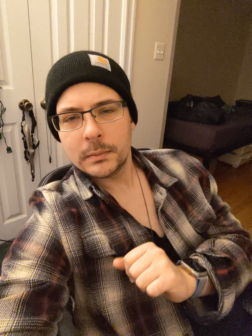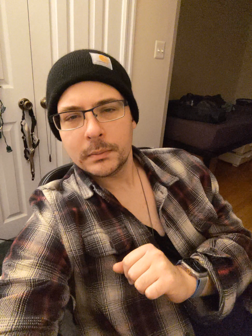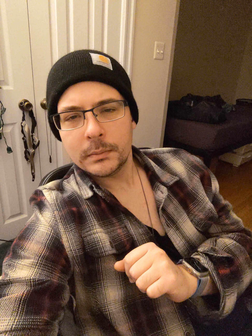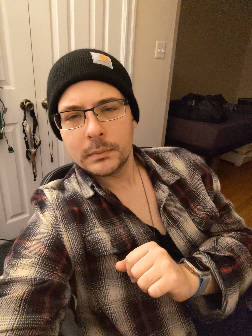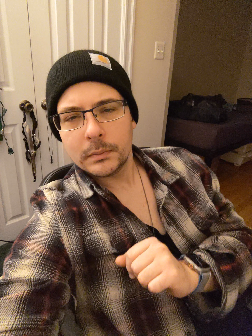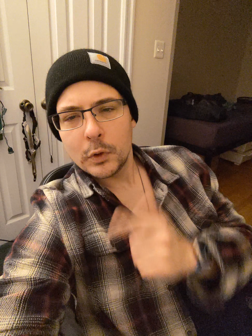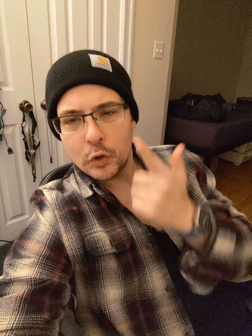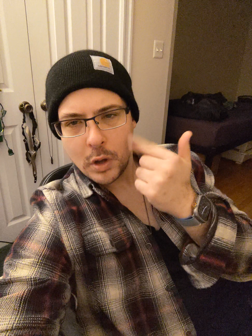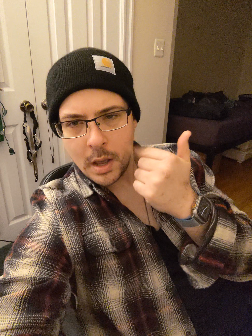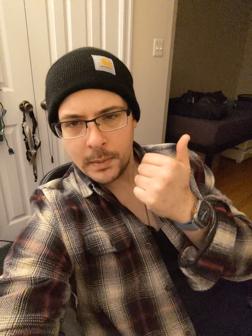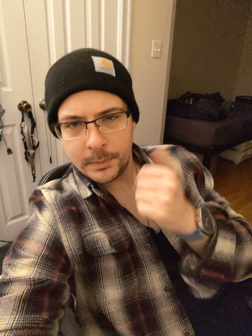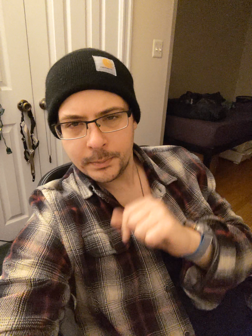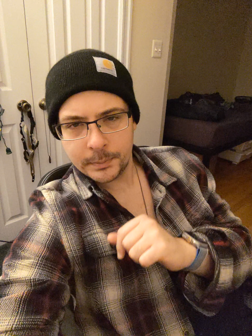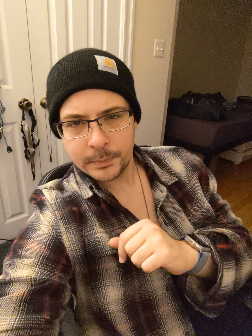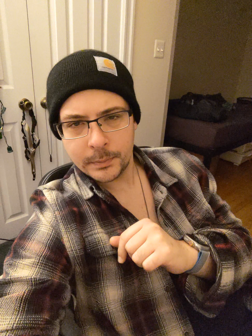cry